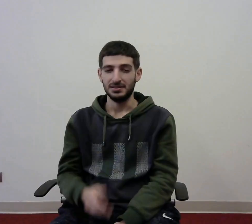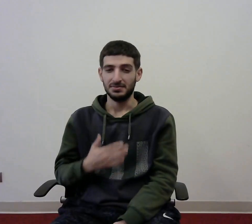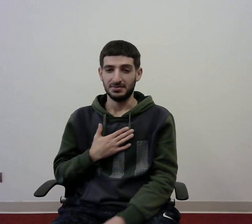mən